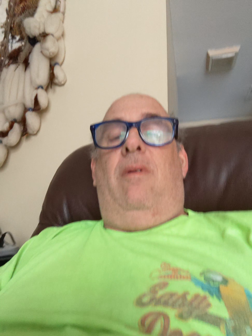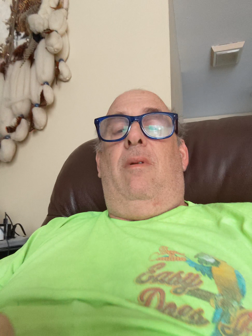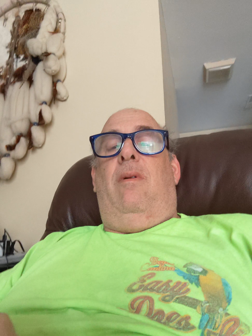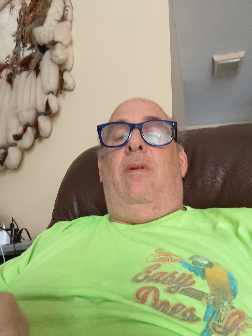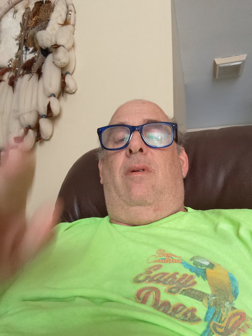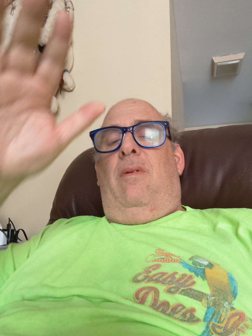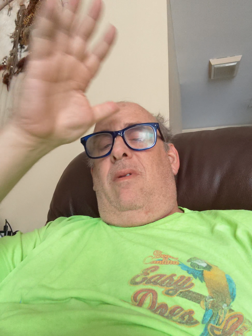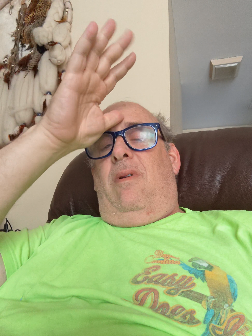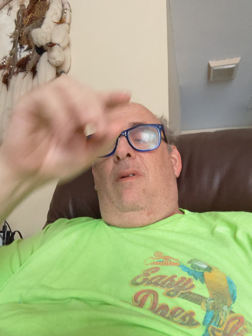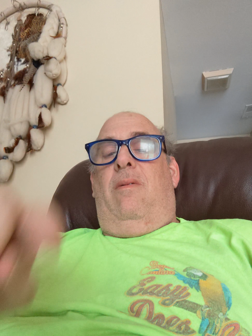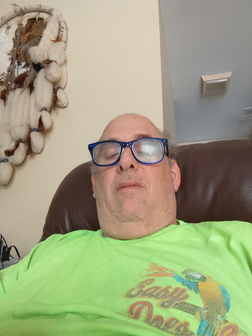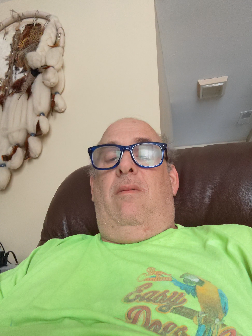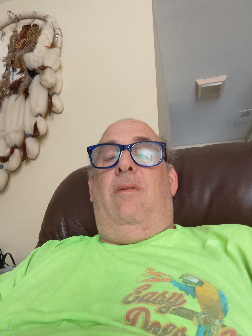dad